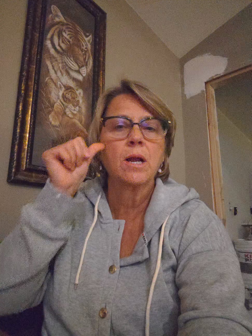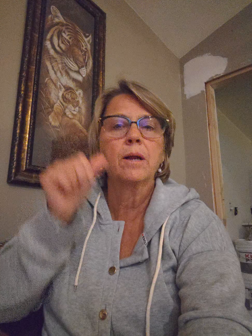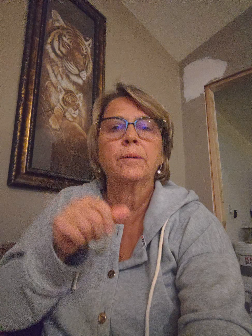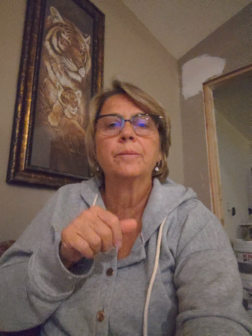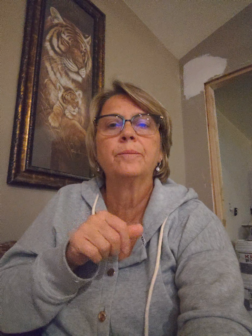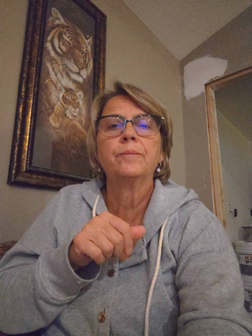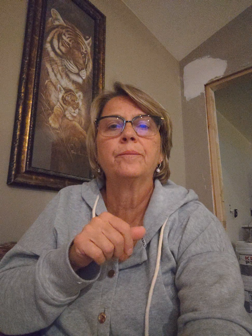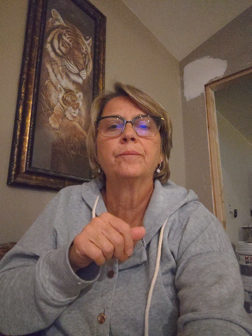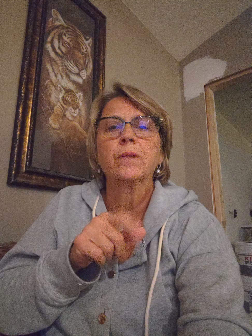yesterday